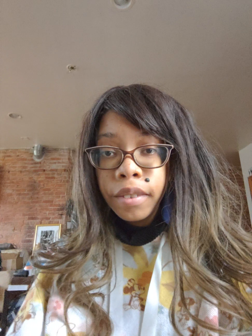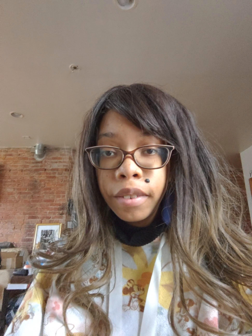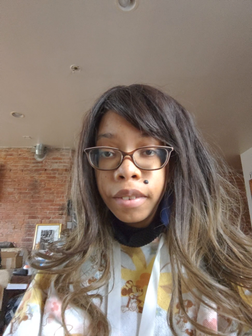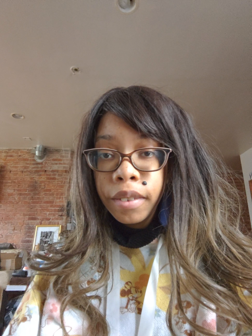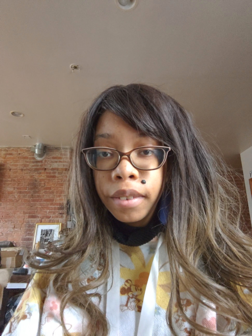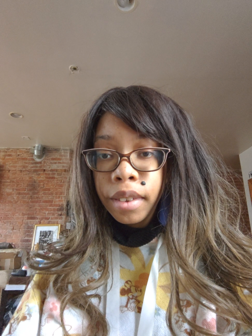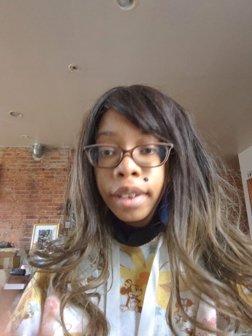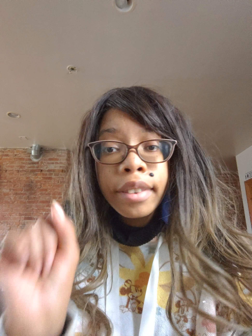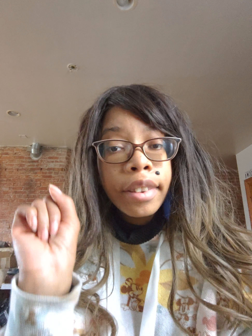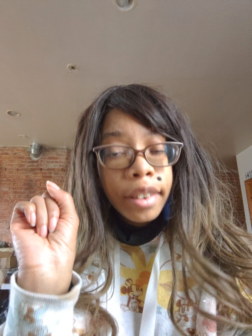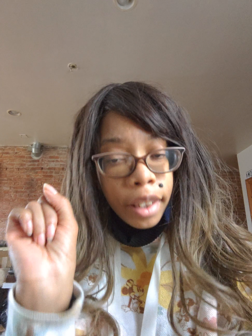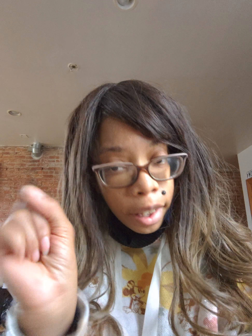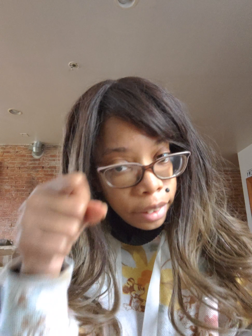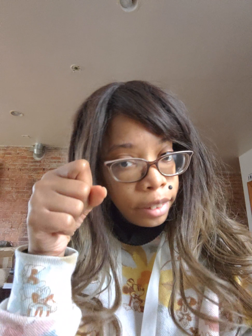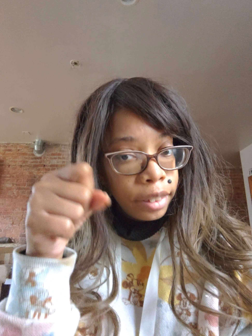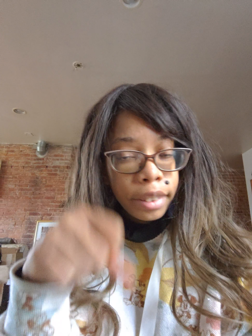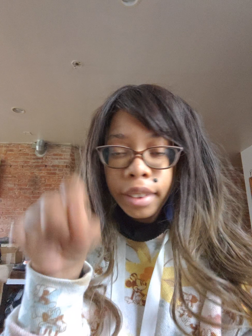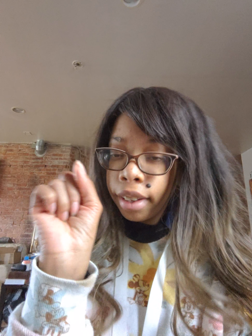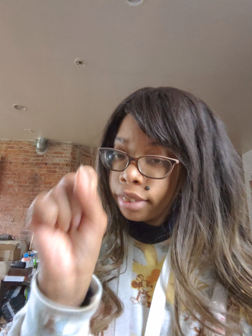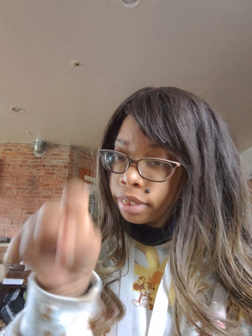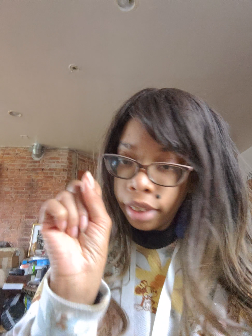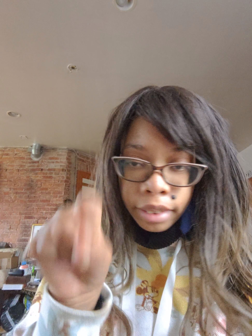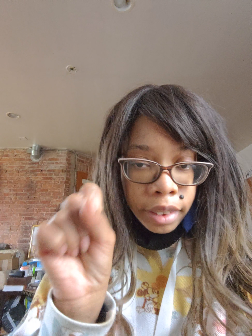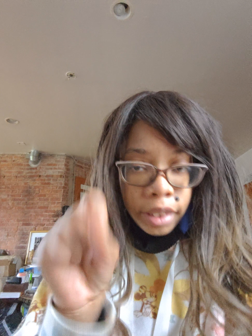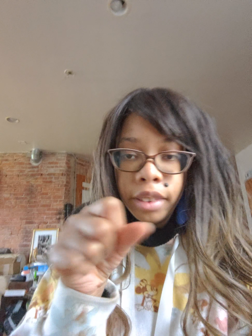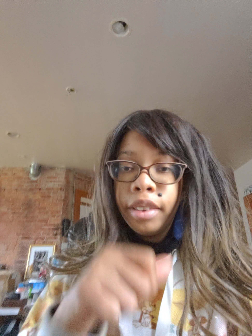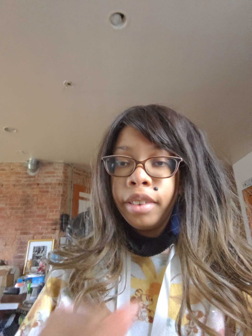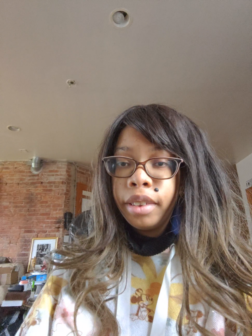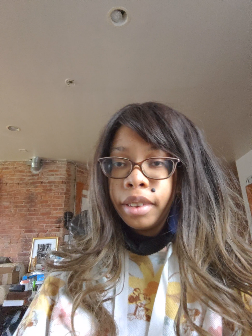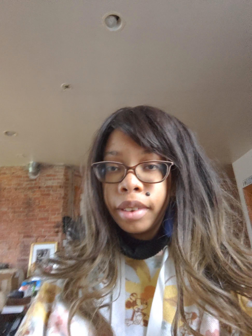yes